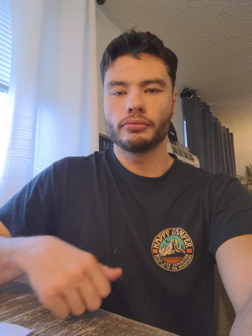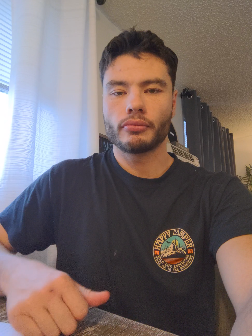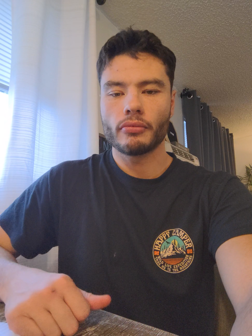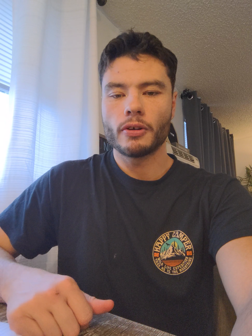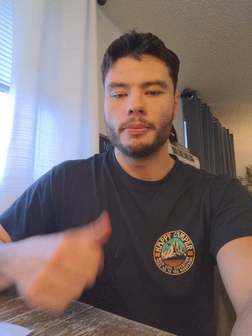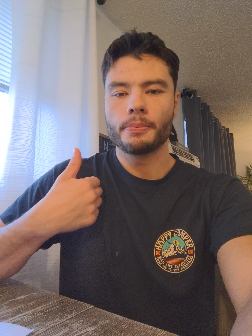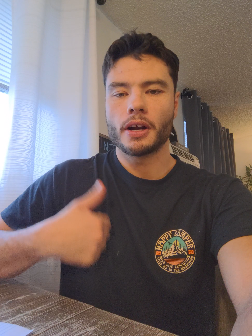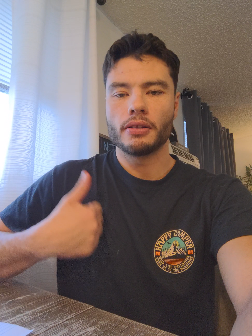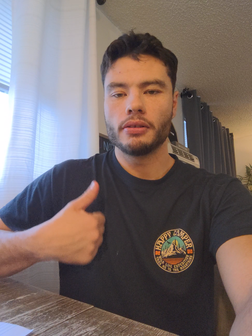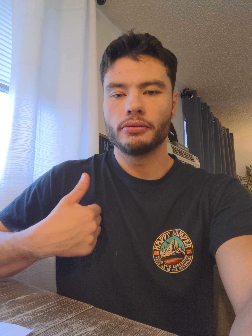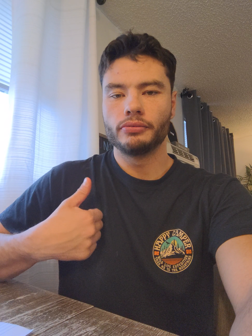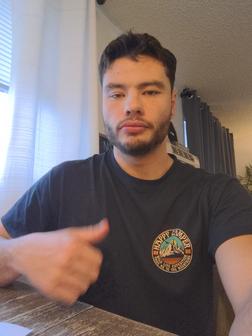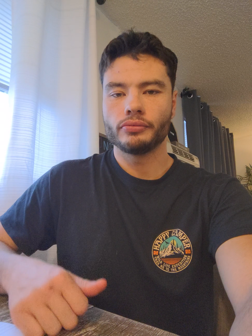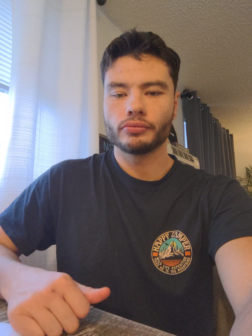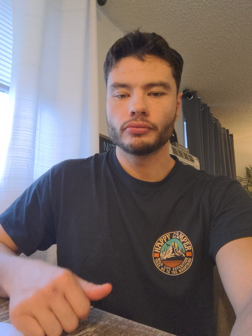bath